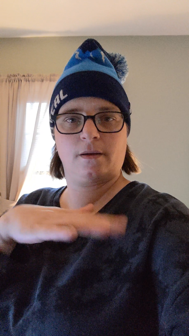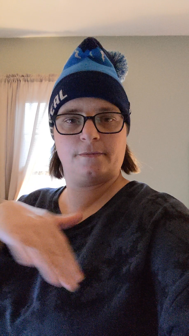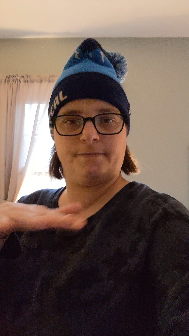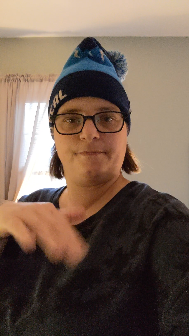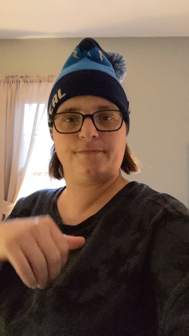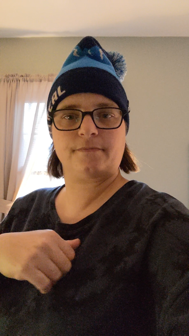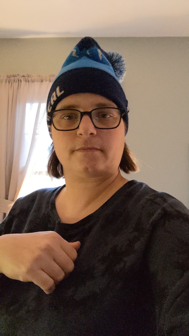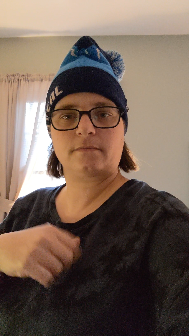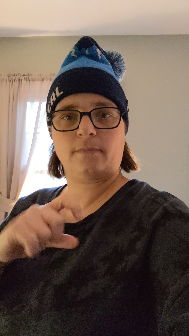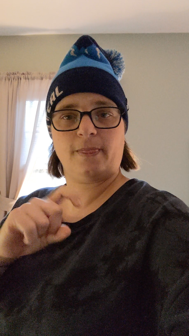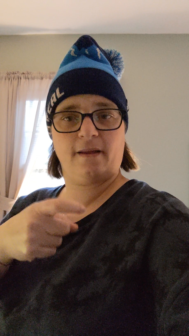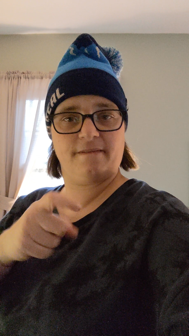friend